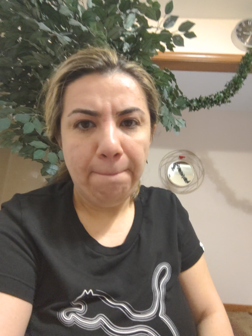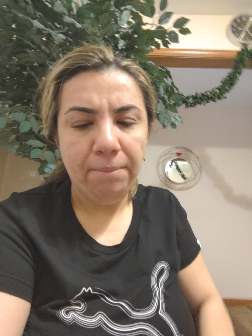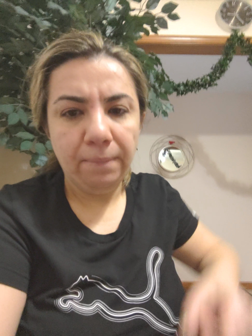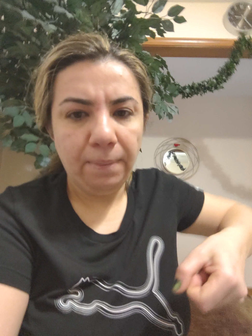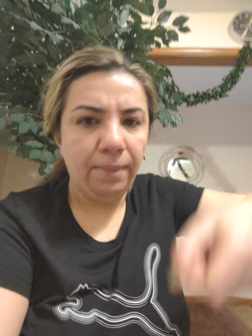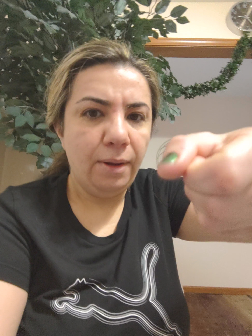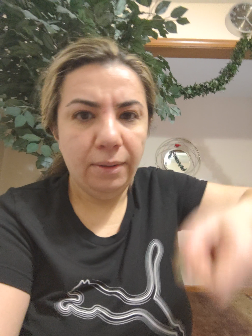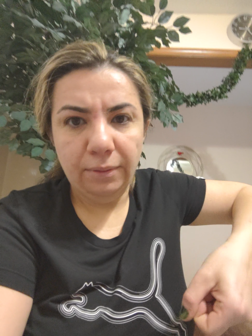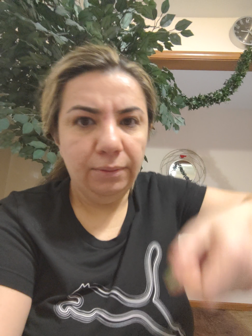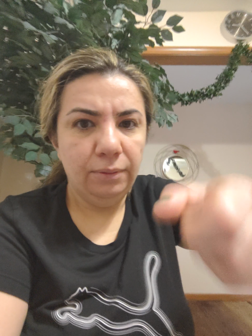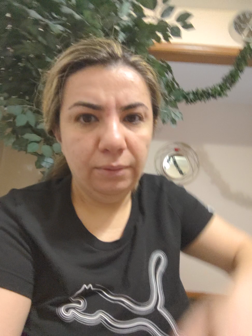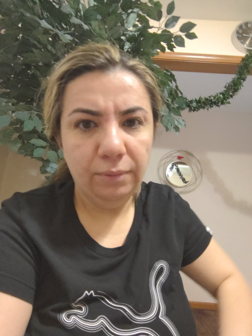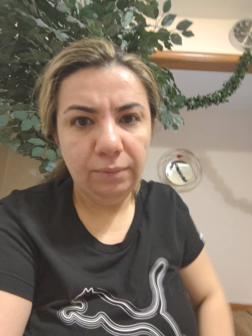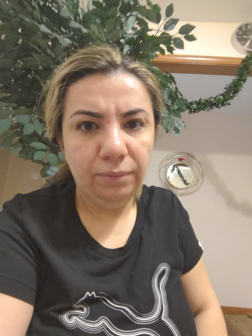vacuum